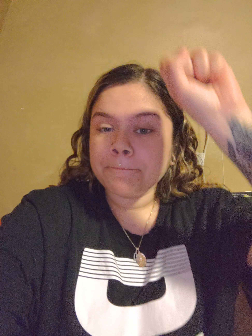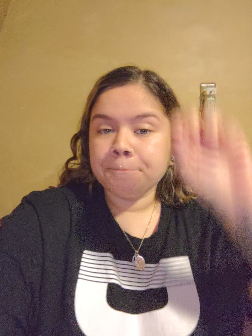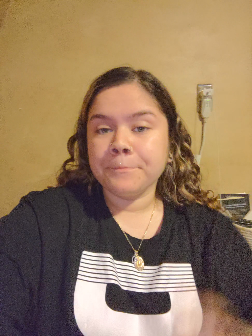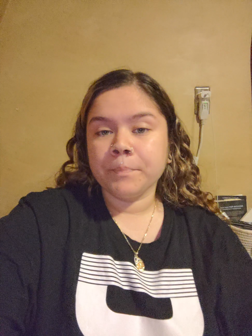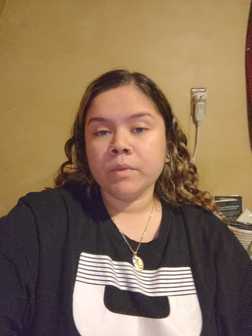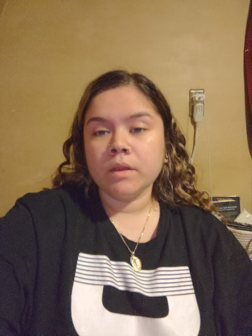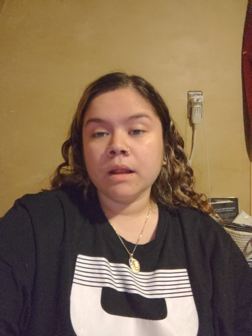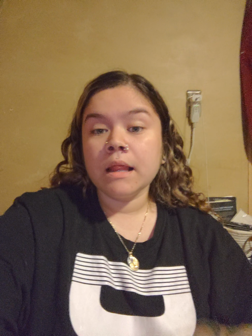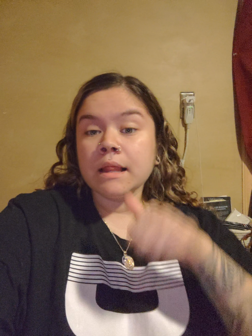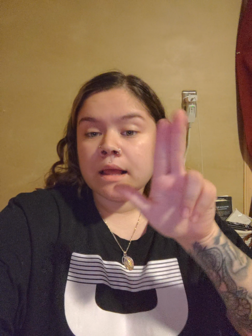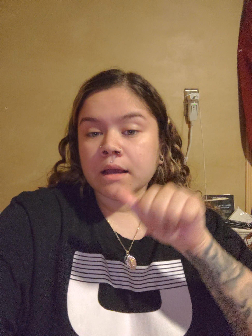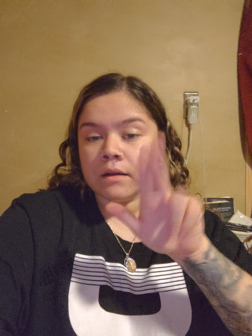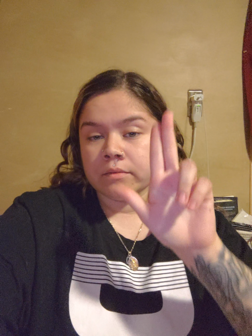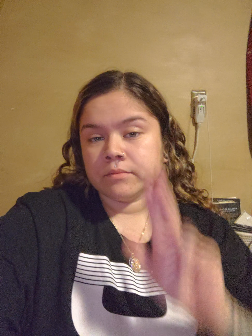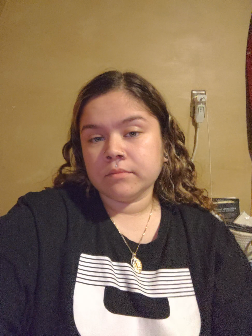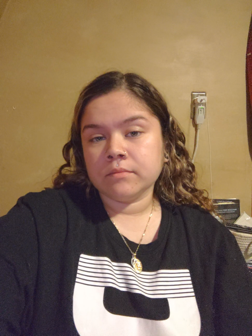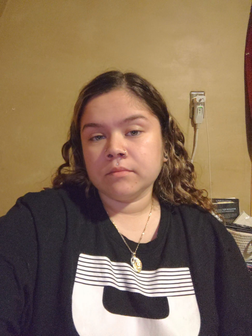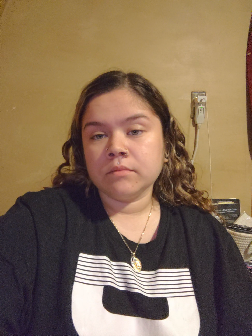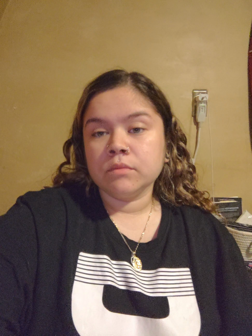lick